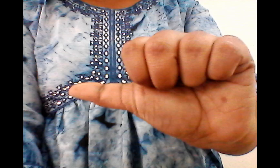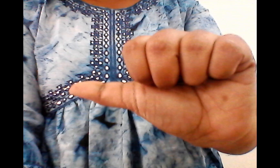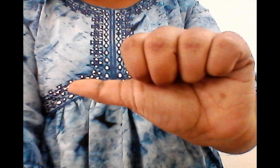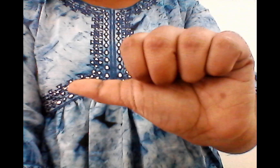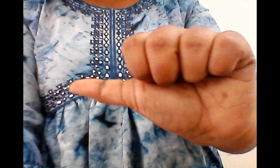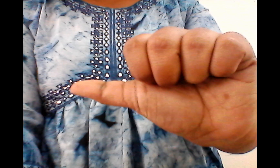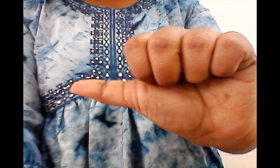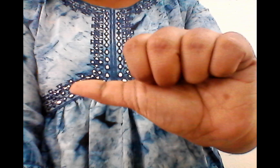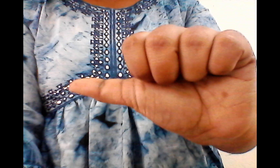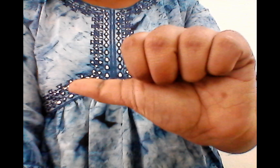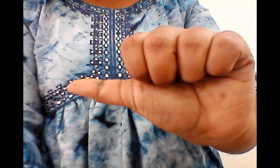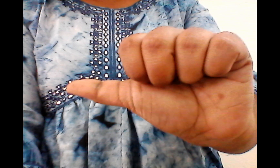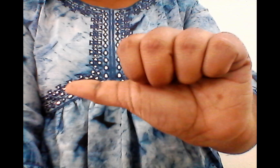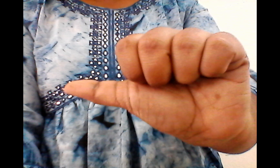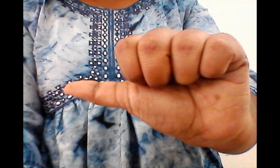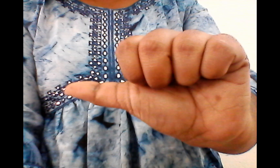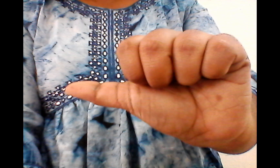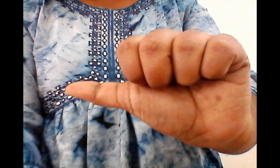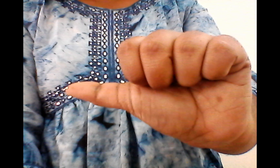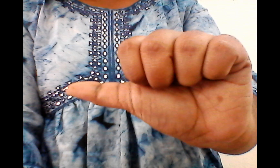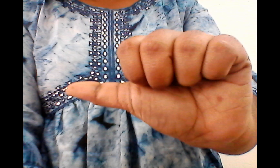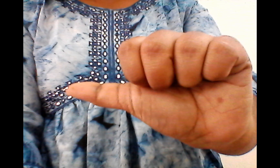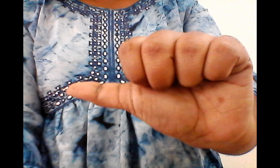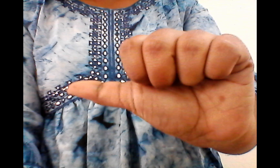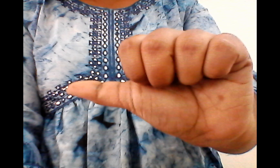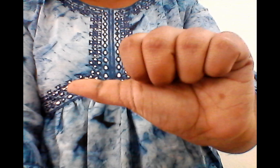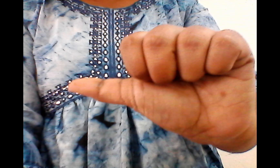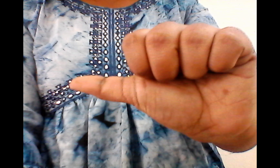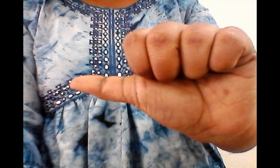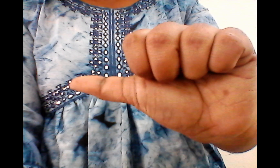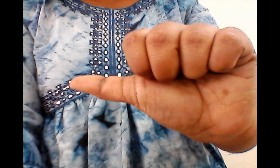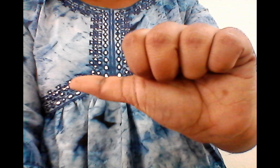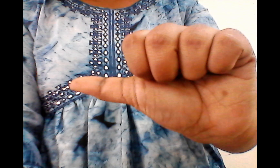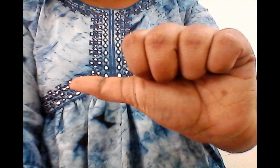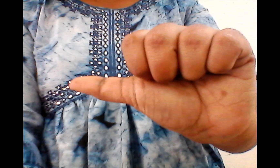എ